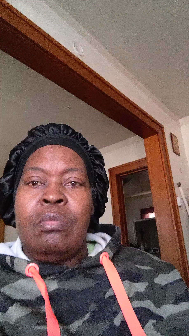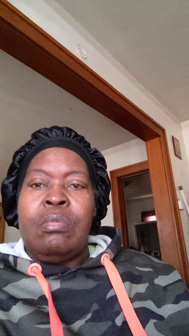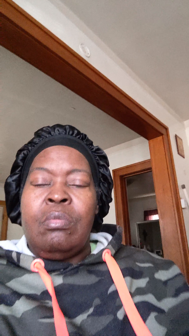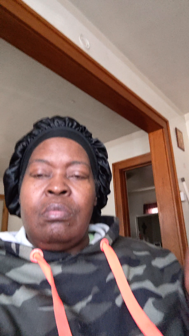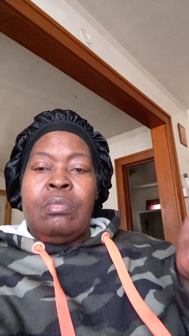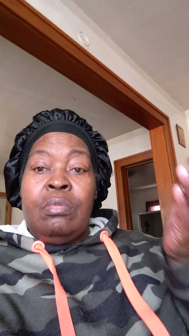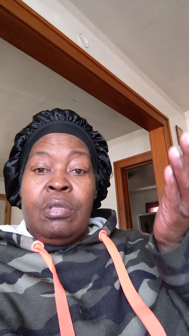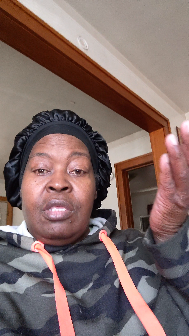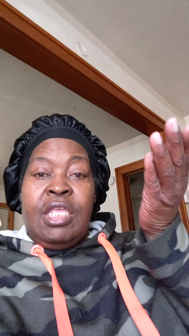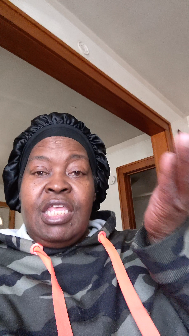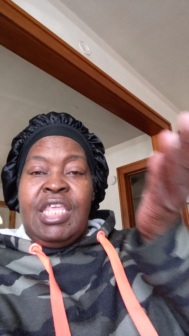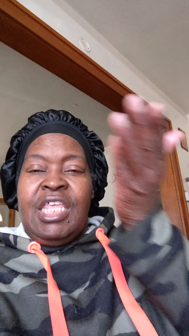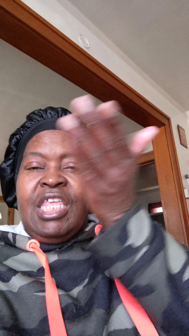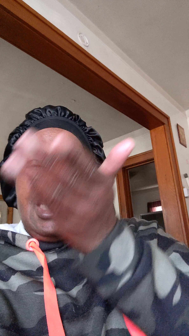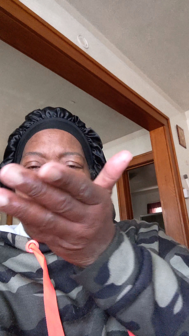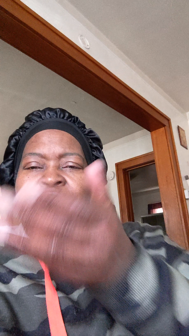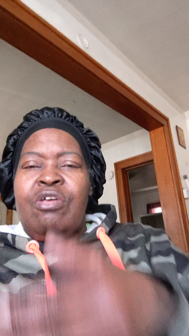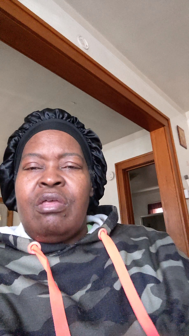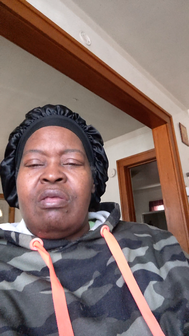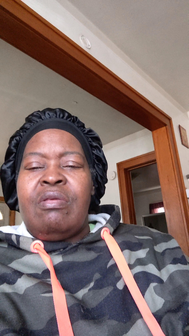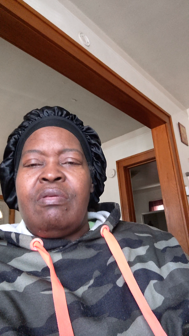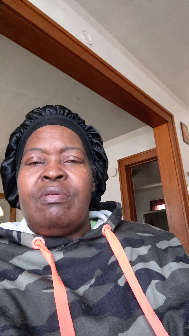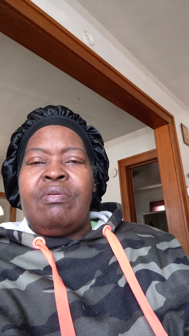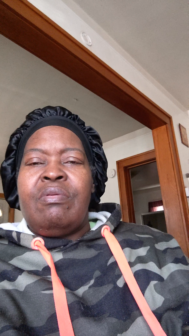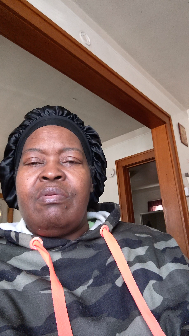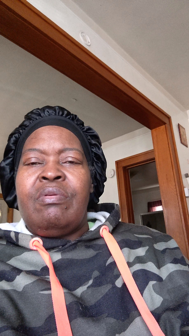carry